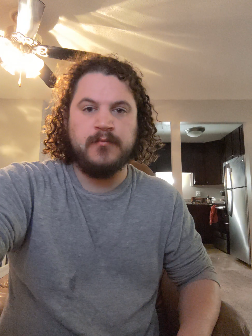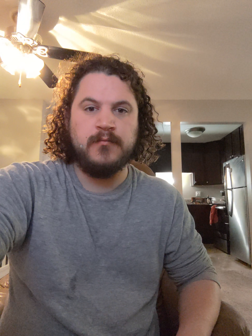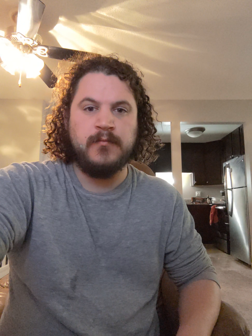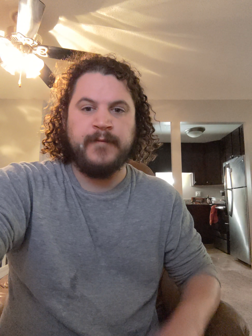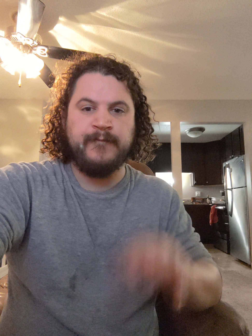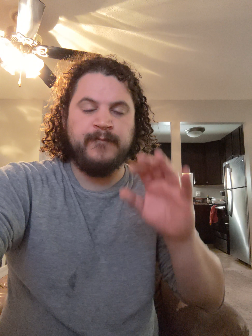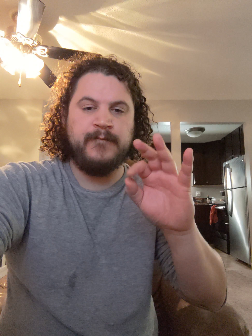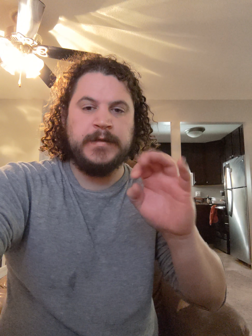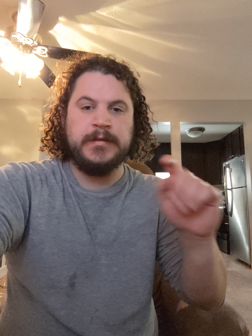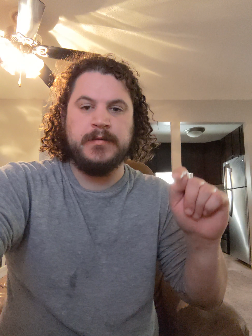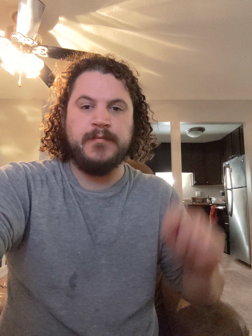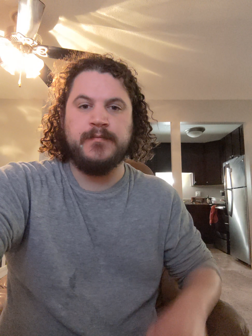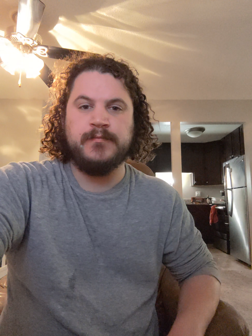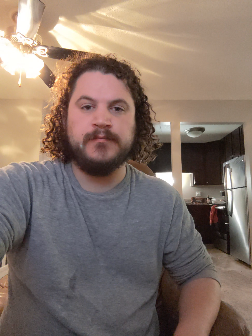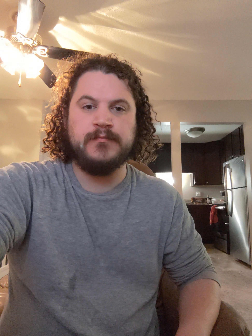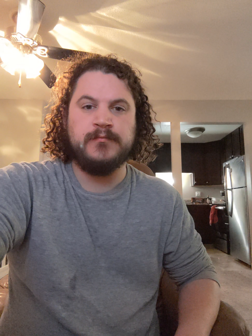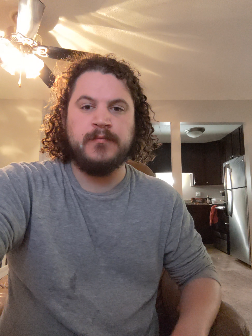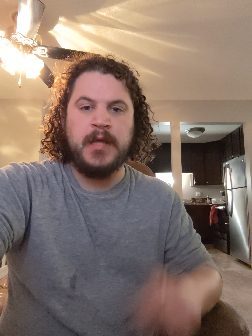feet